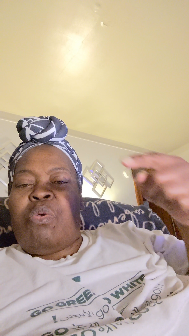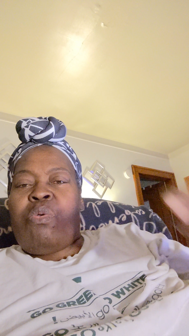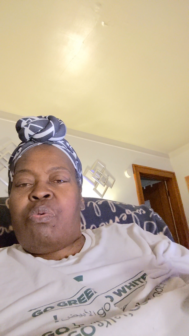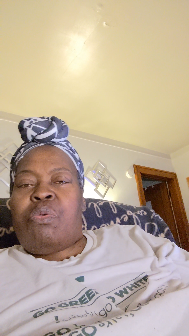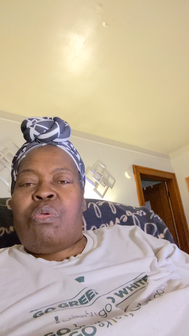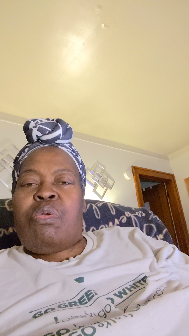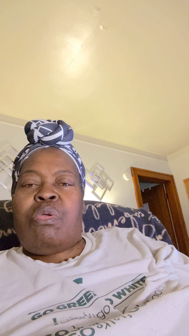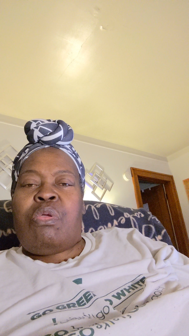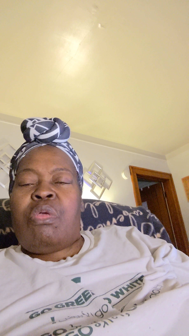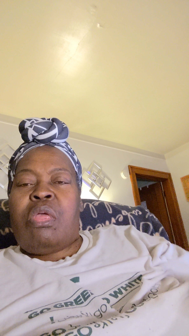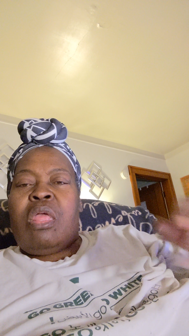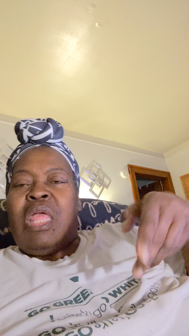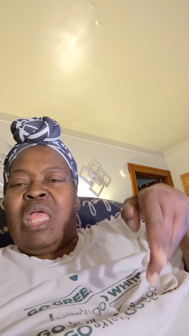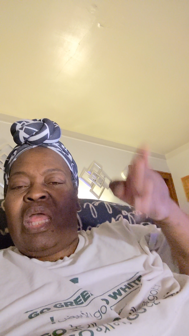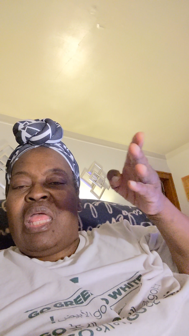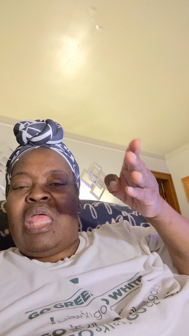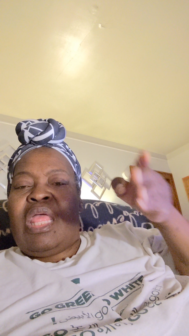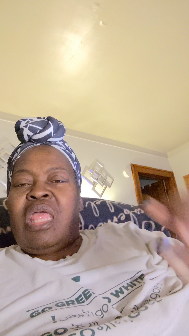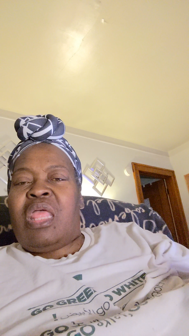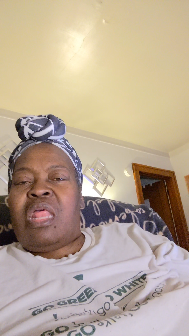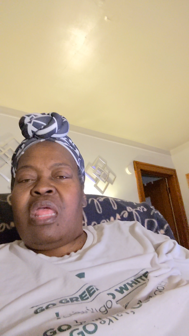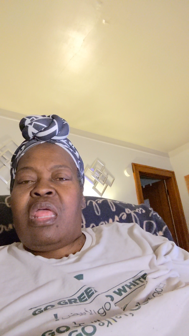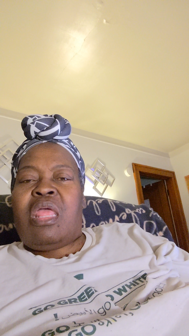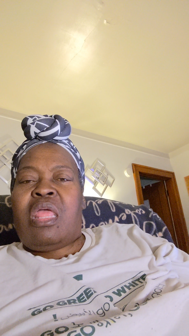kick